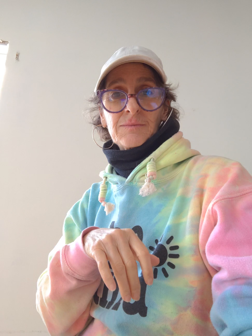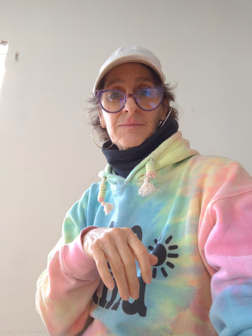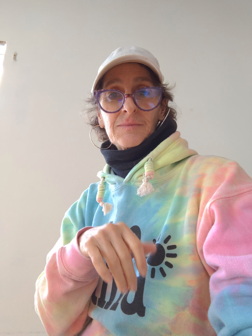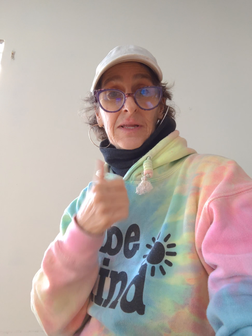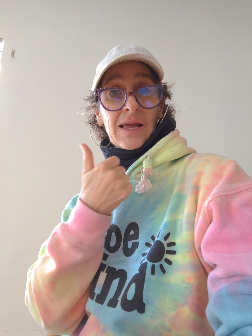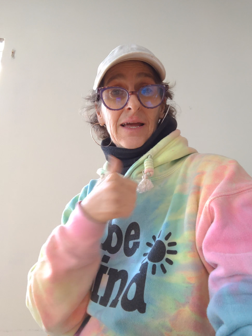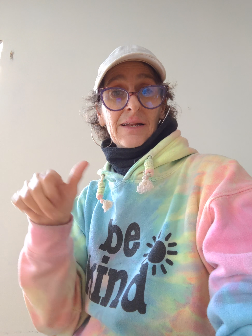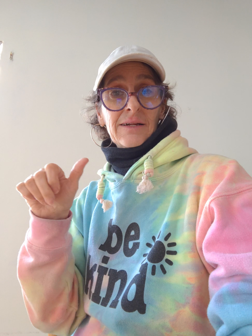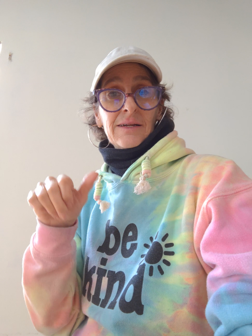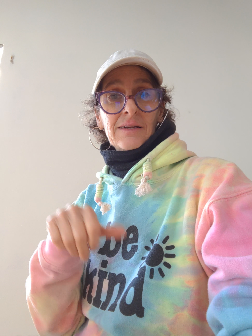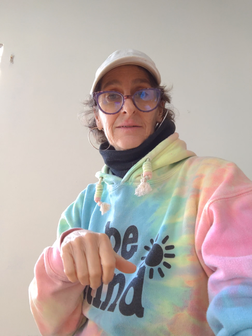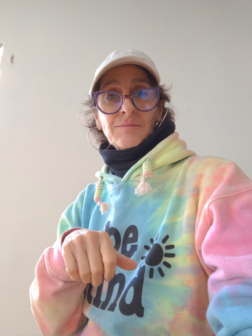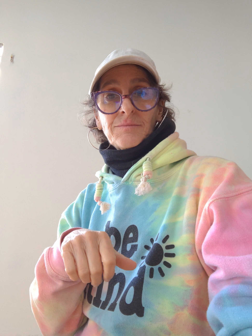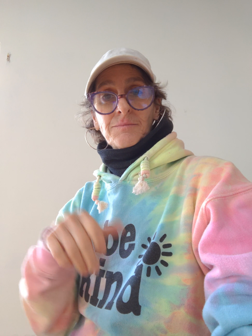any